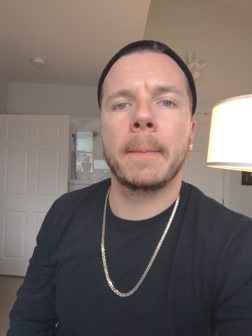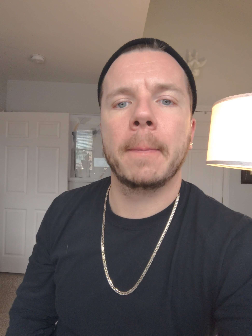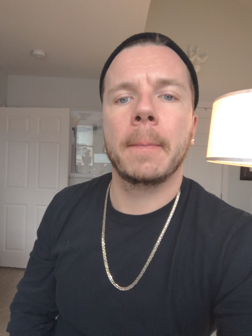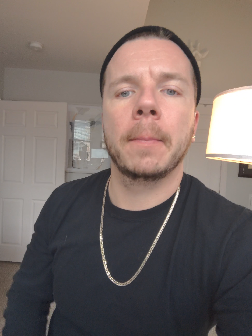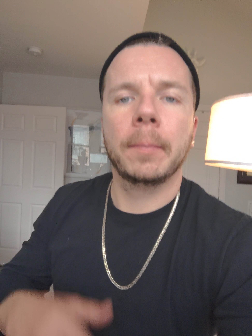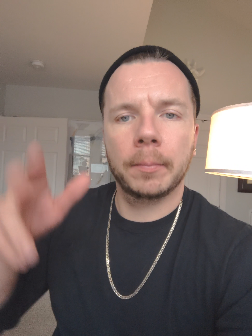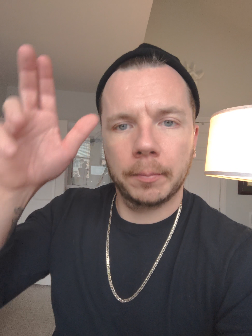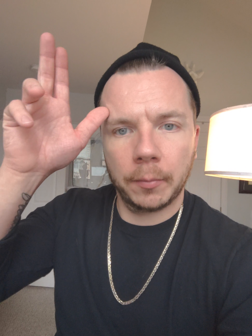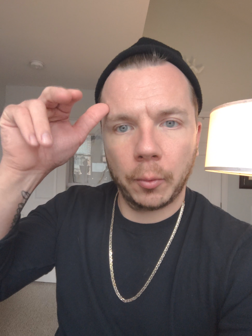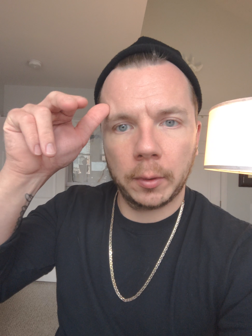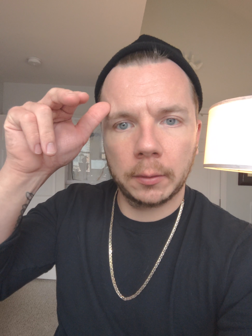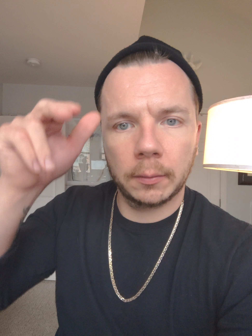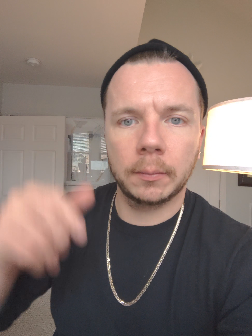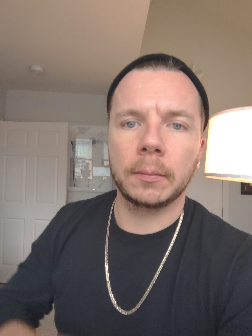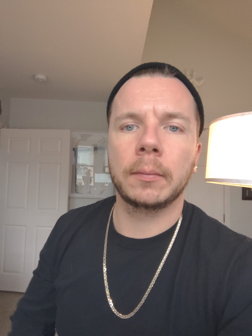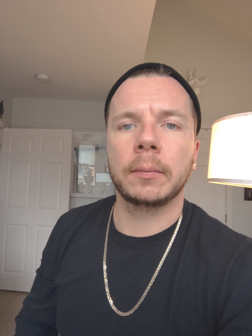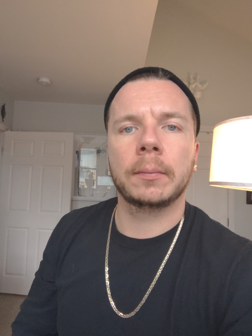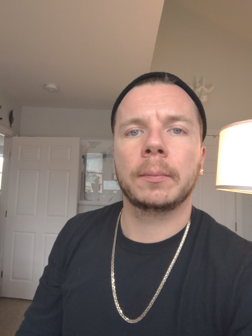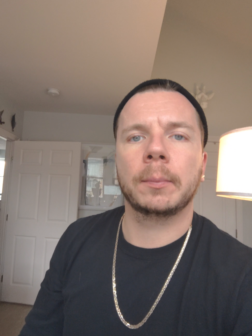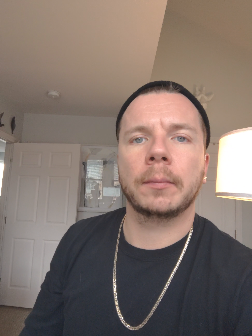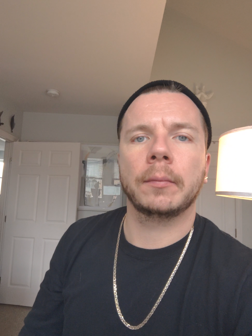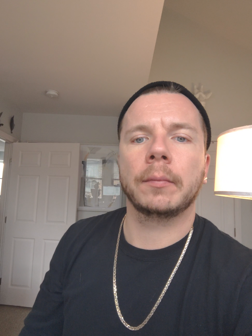horse